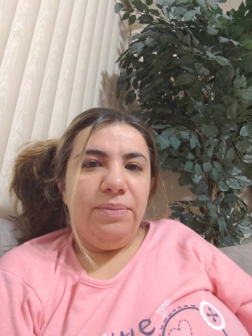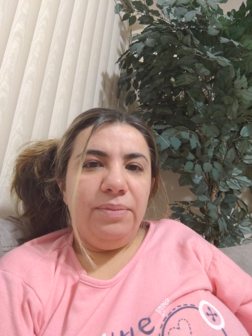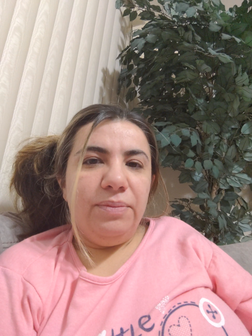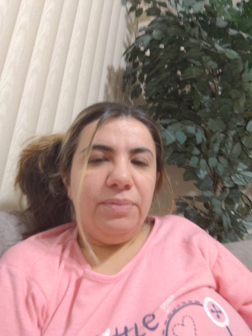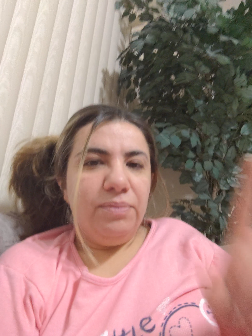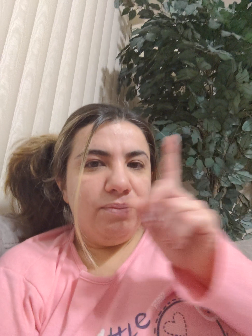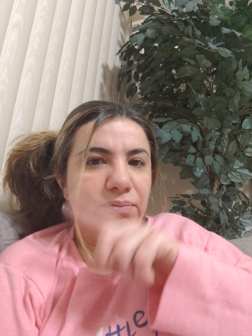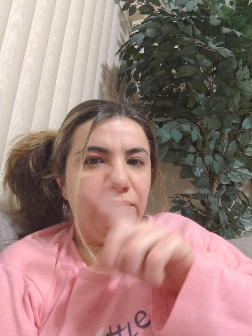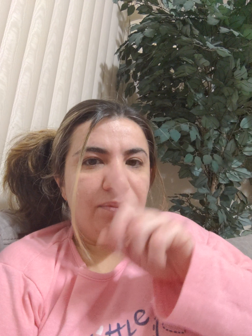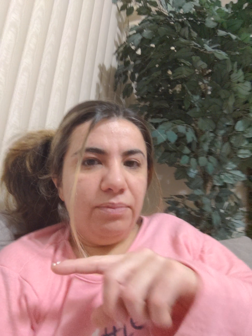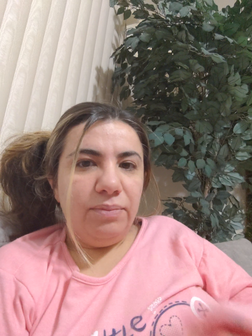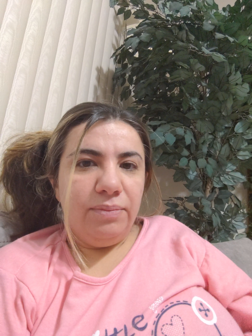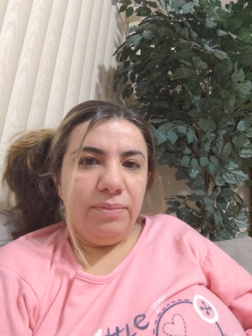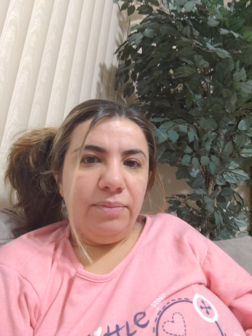mouse